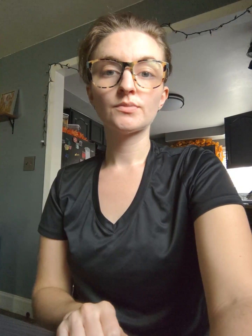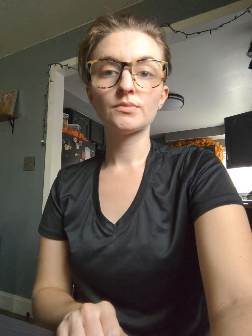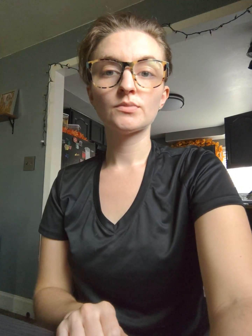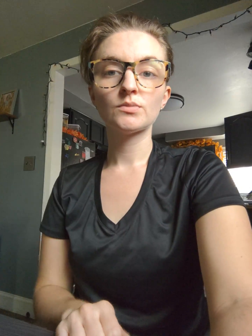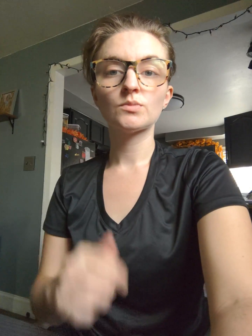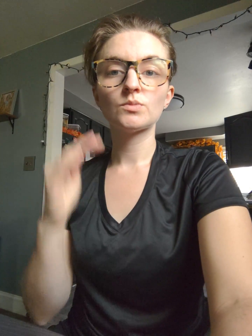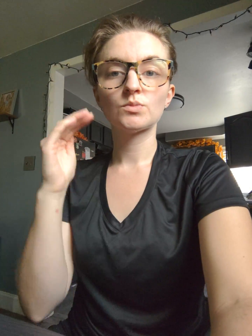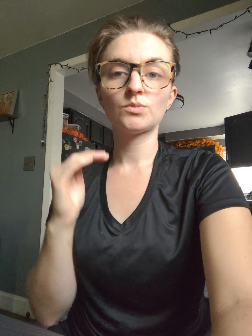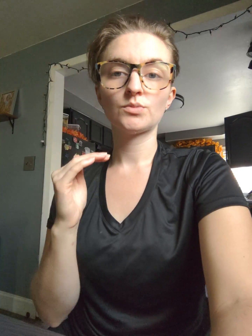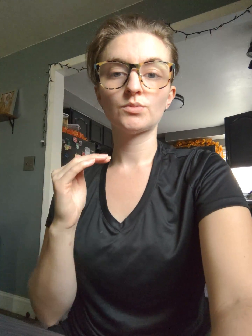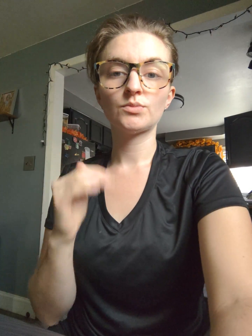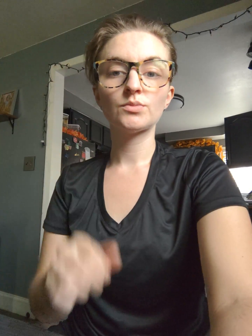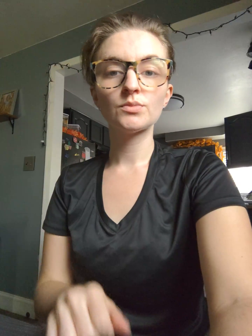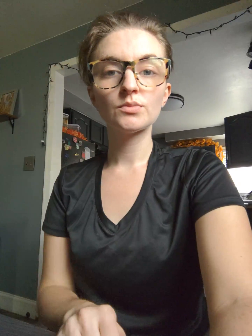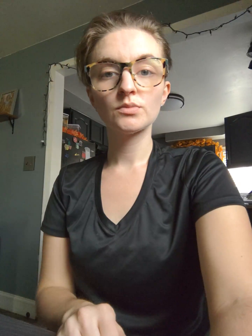short